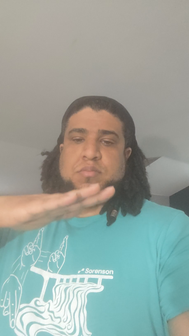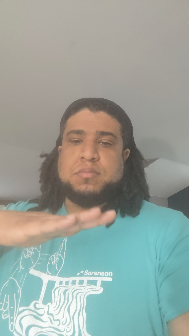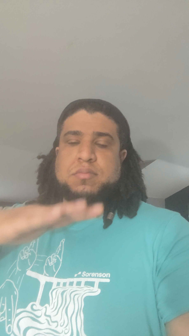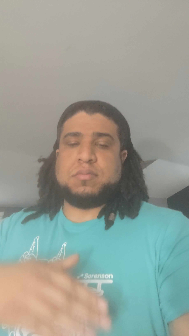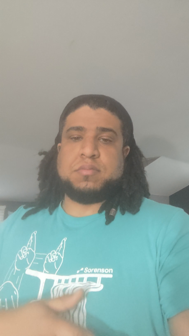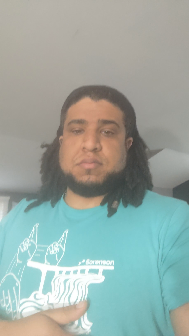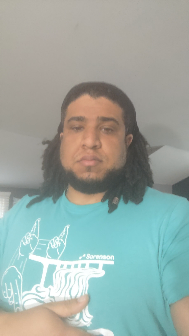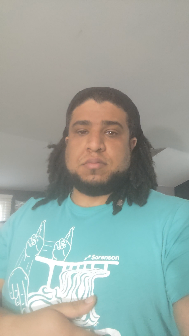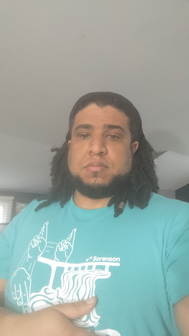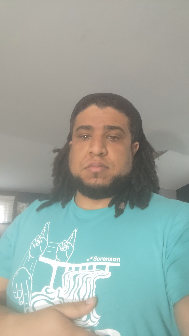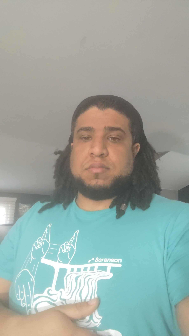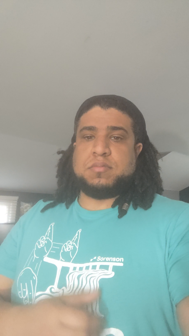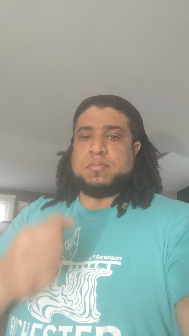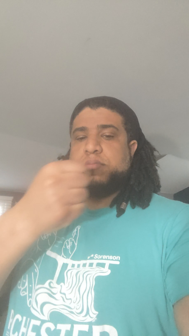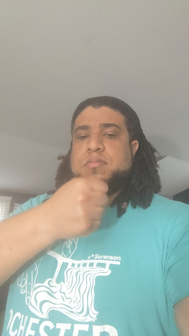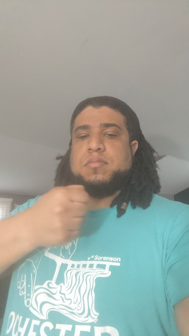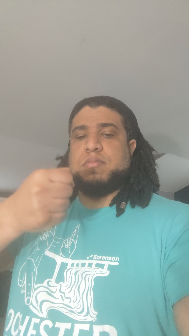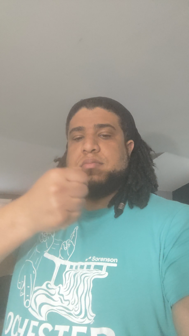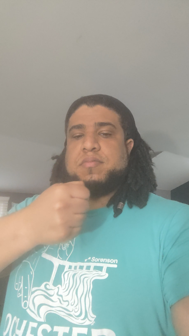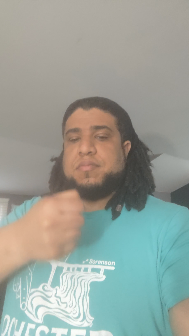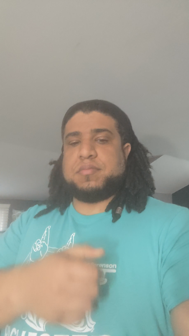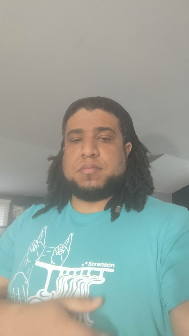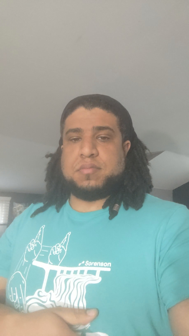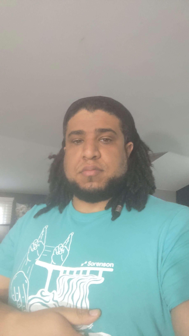coffee